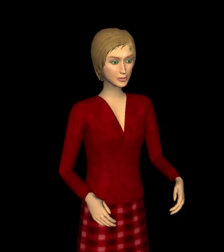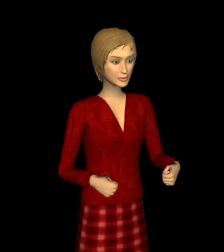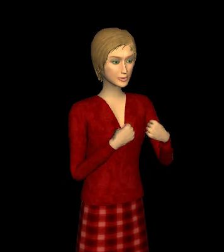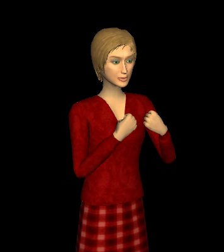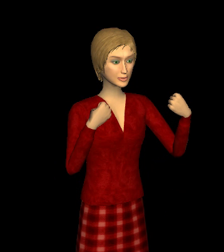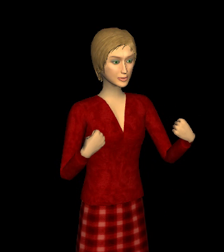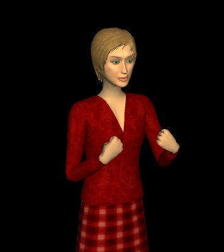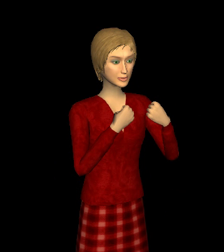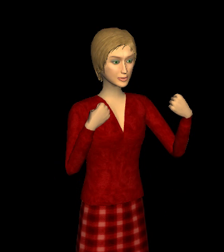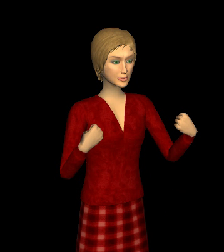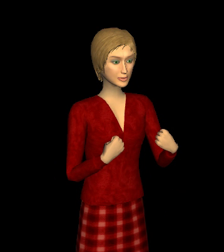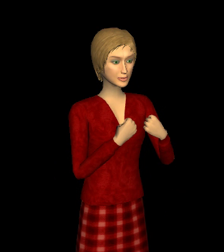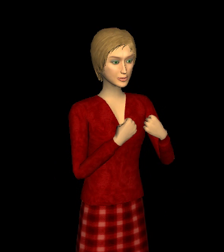إجراء